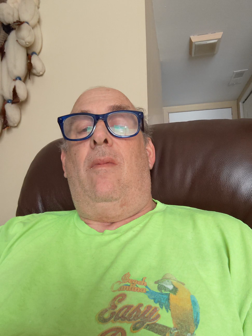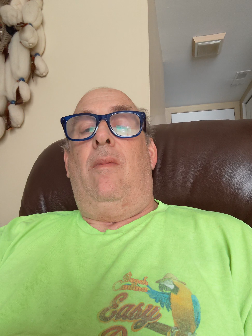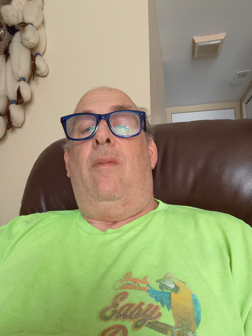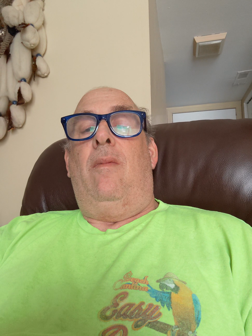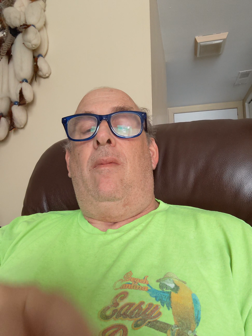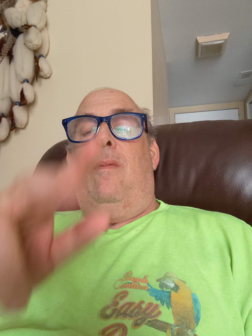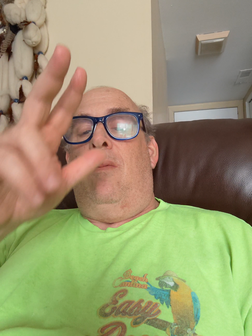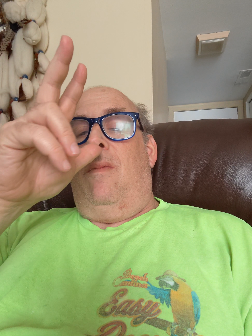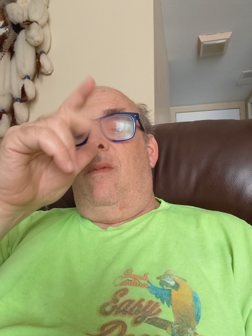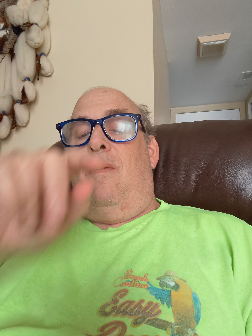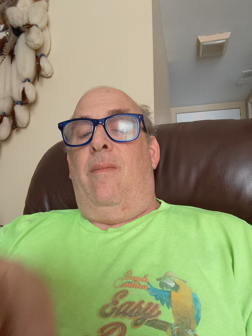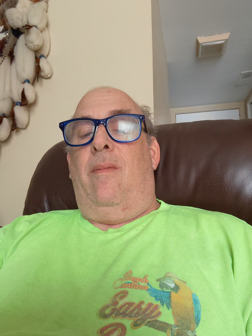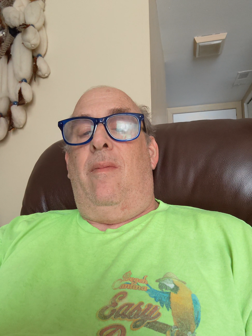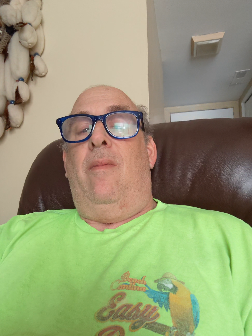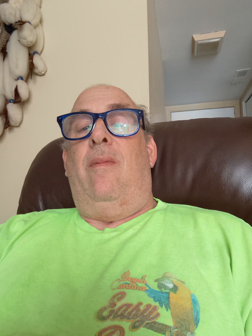bug